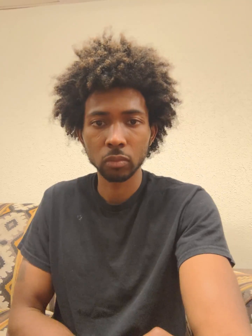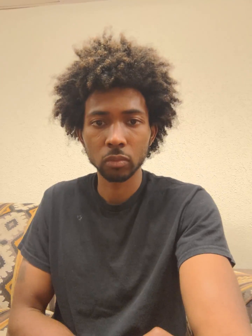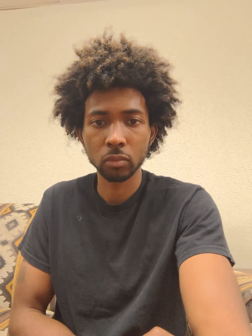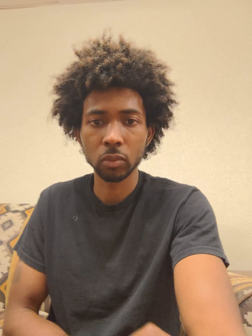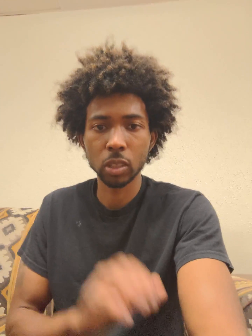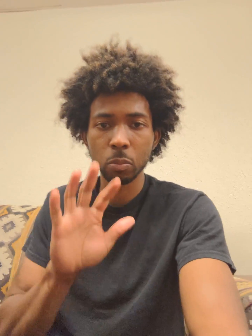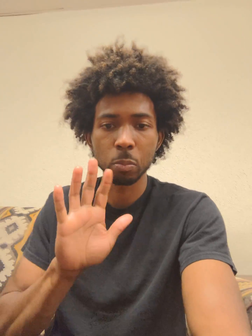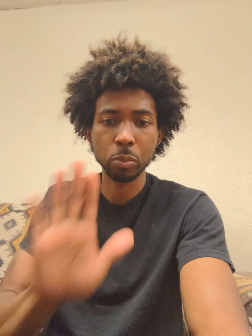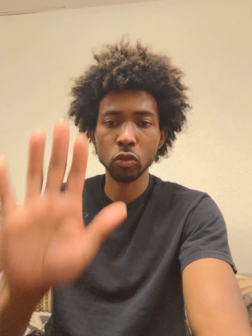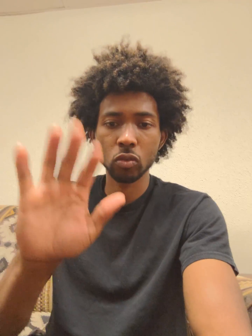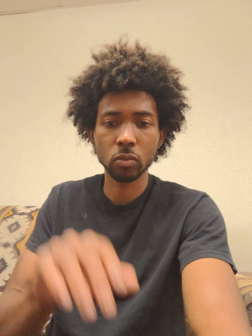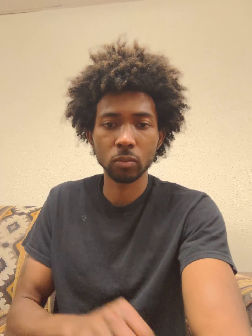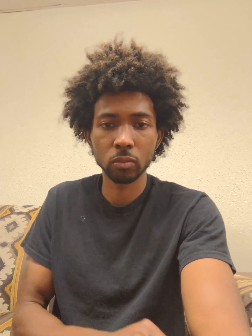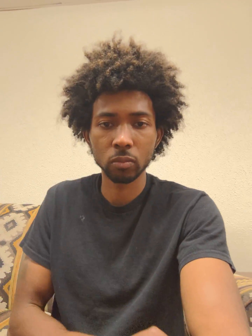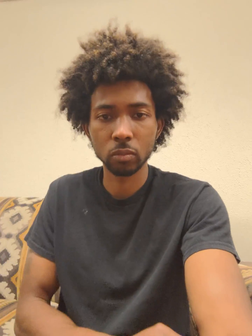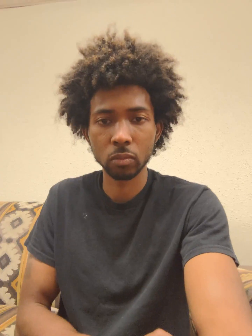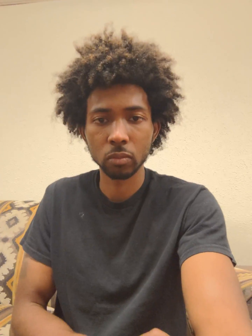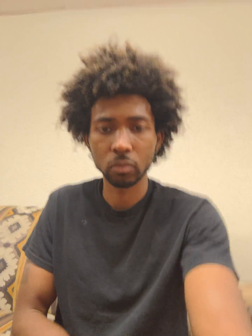push